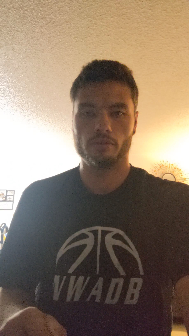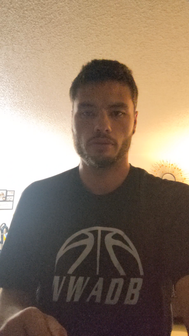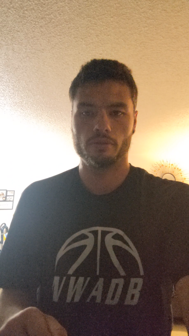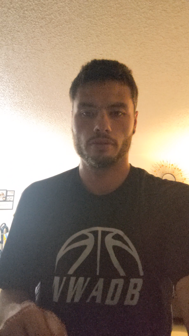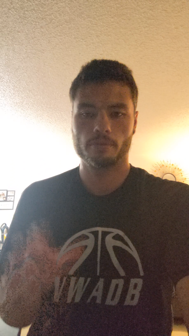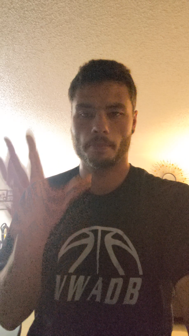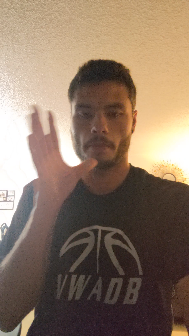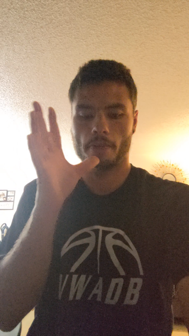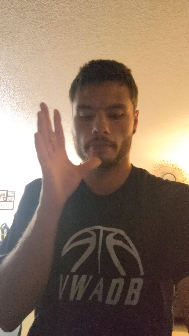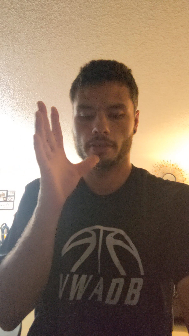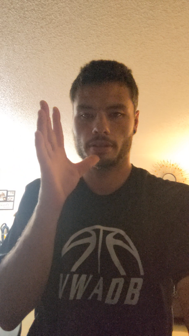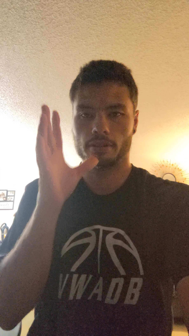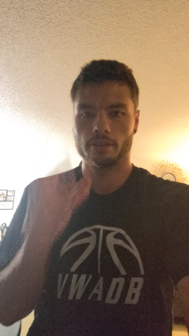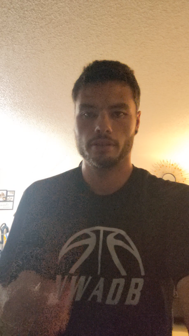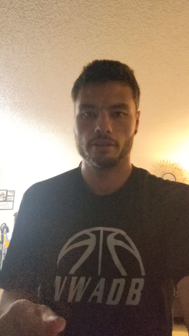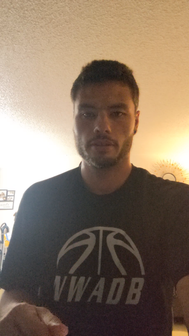mommy